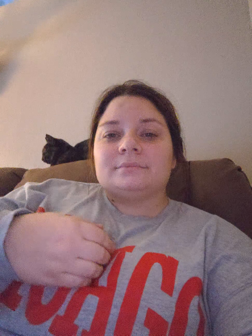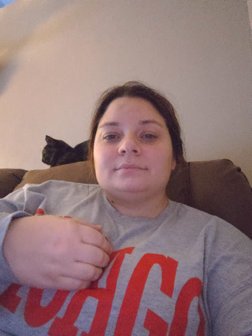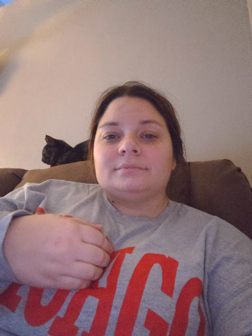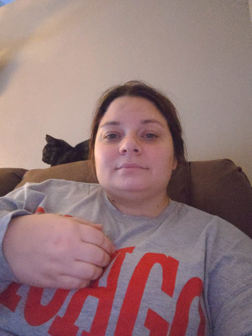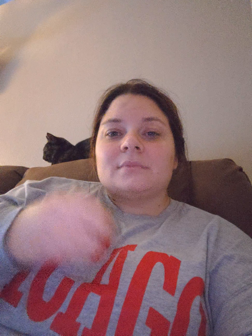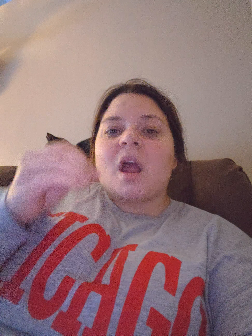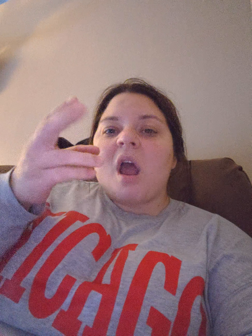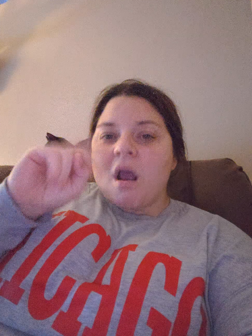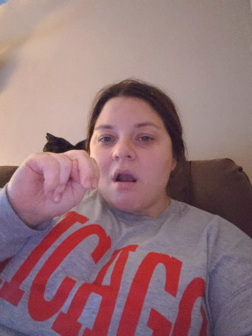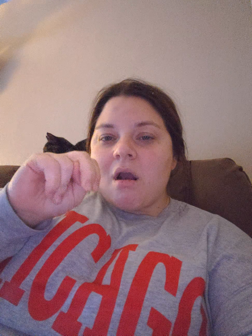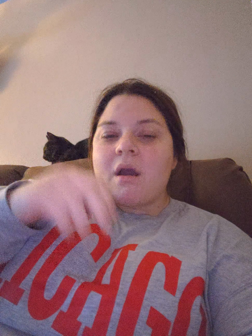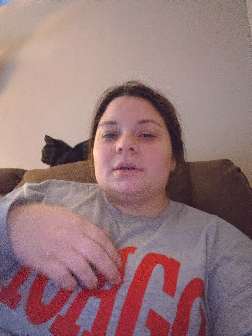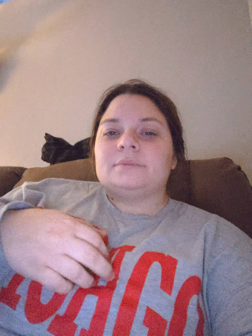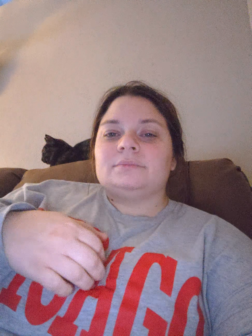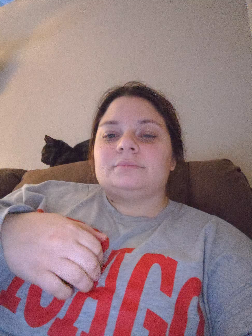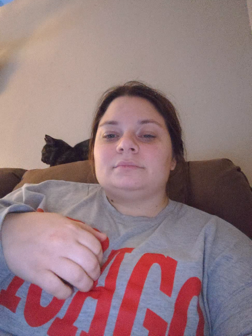on